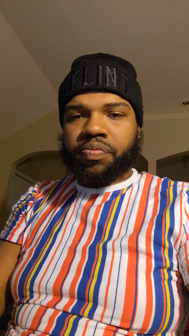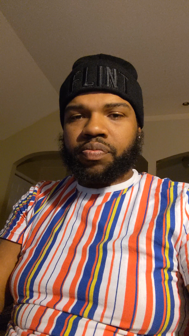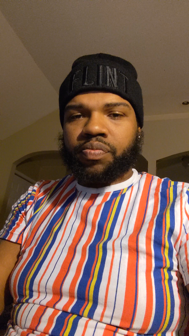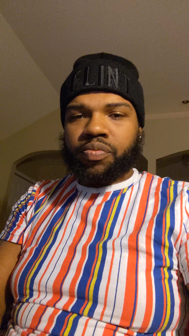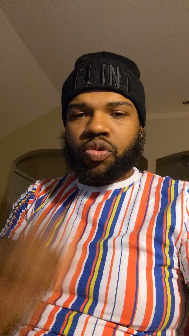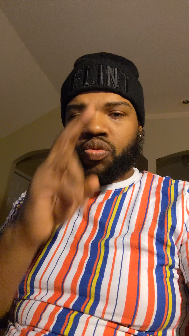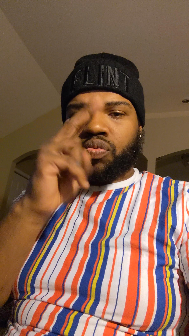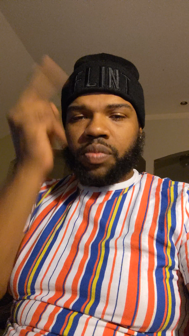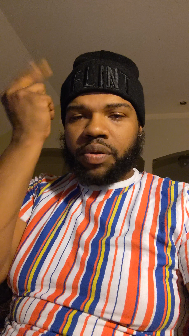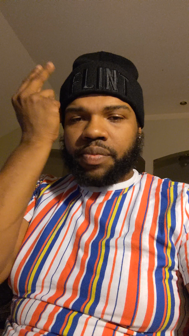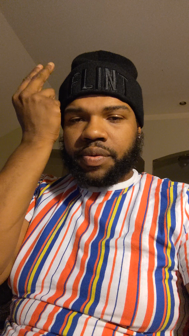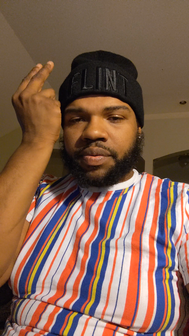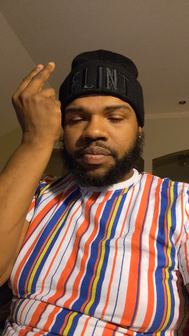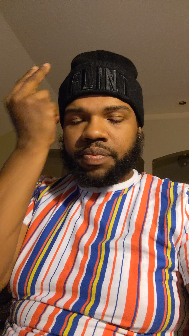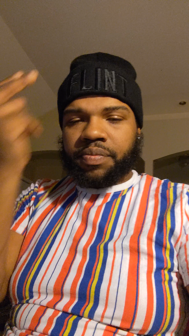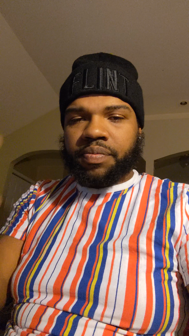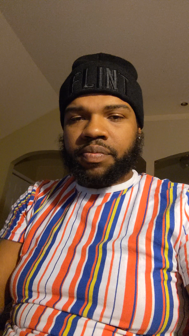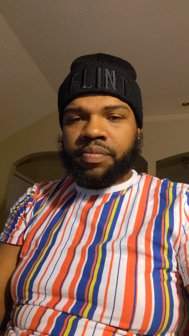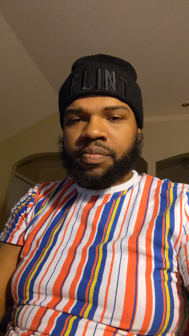rabbit